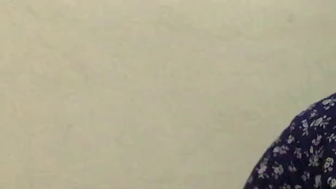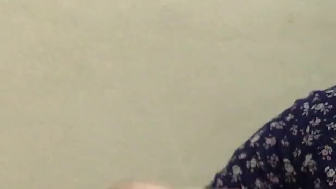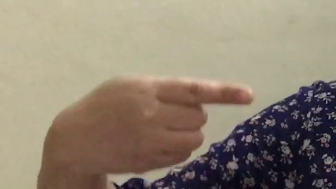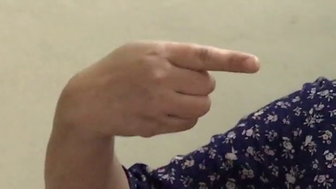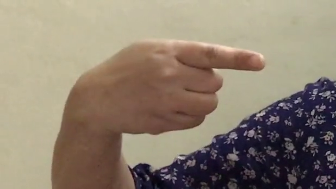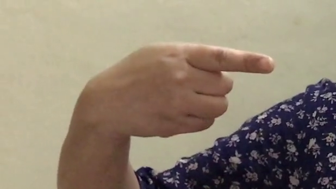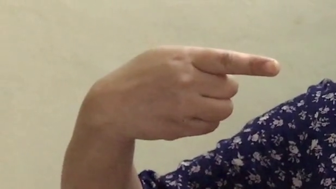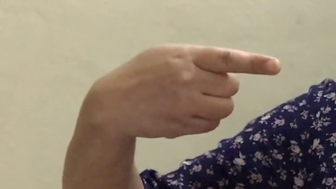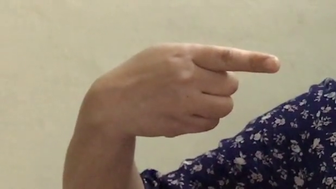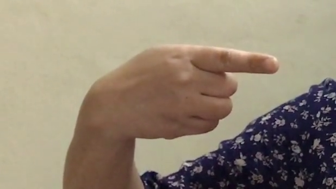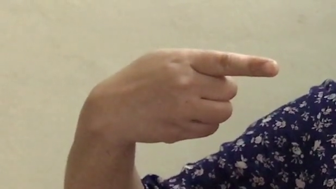न